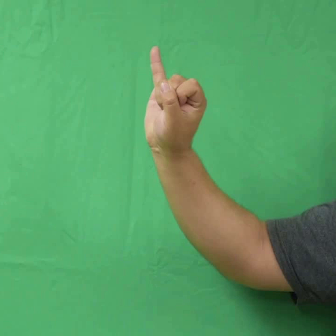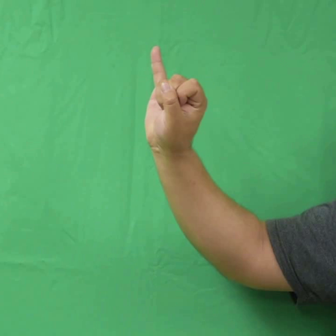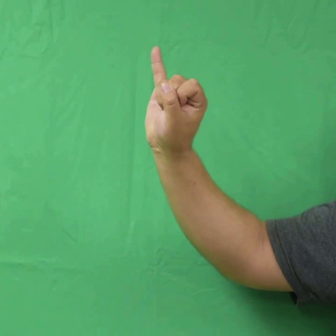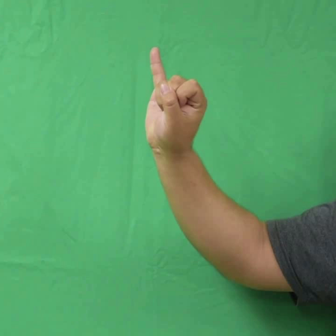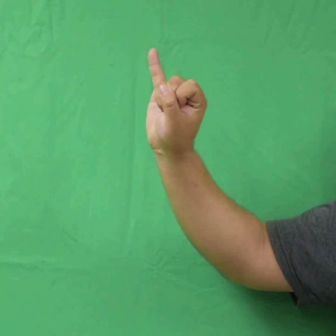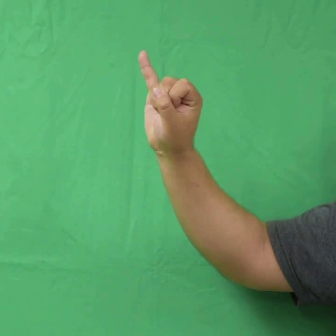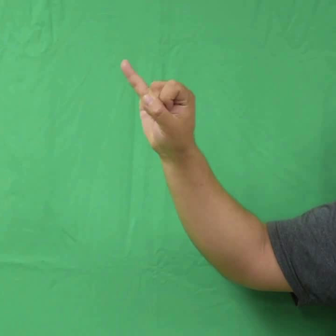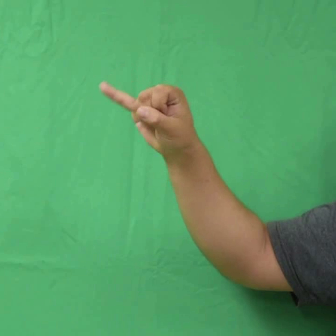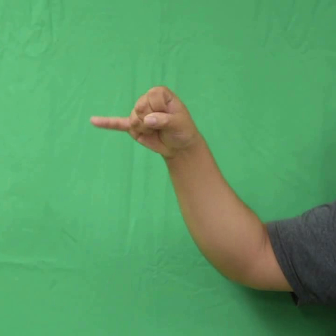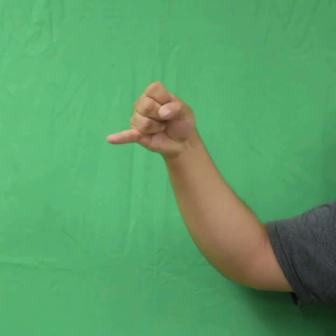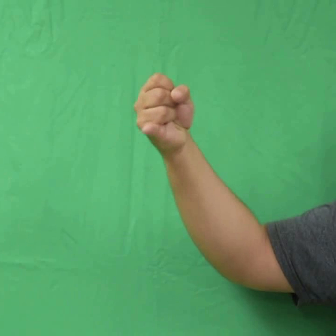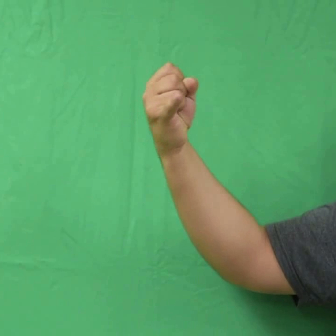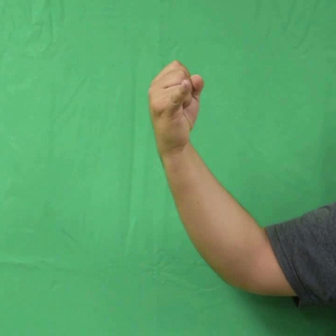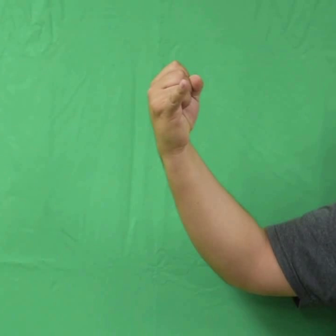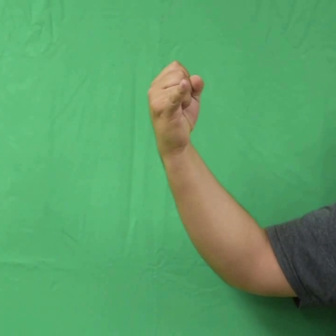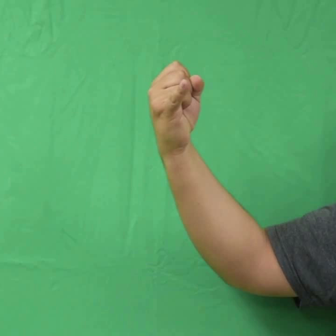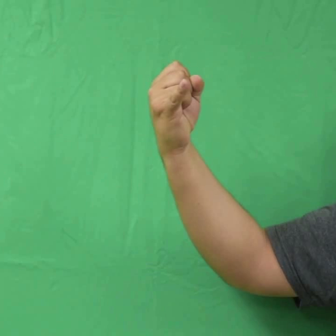J